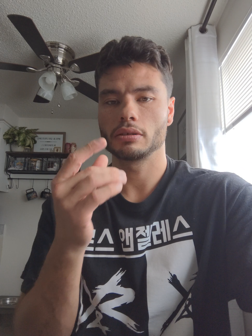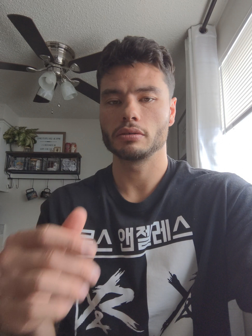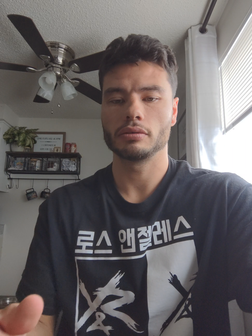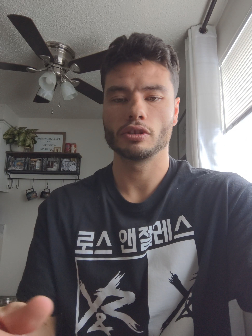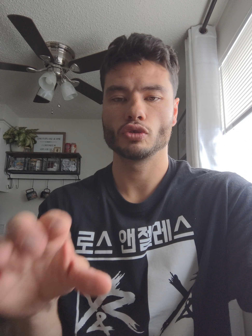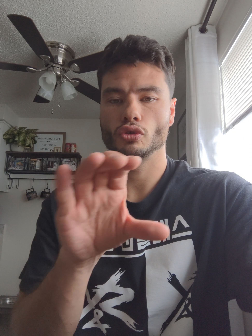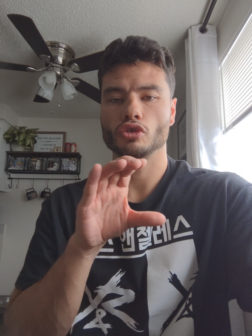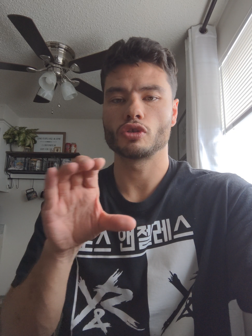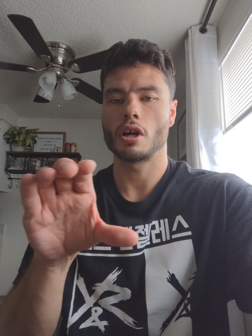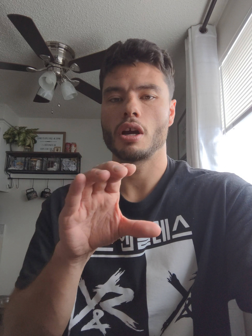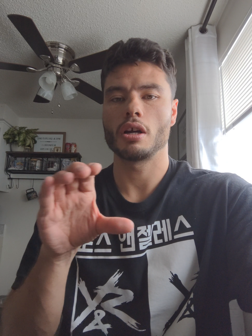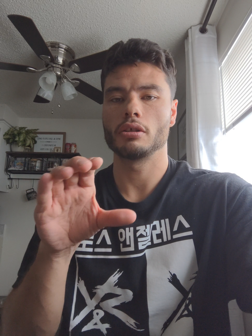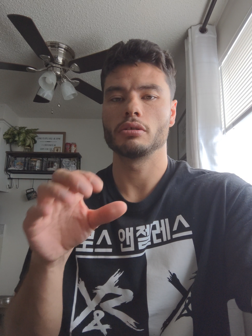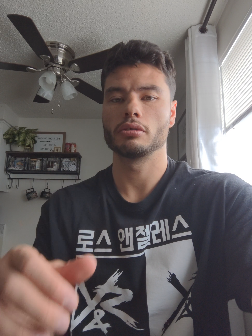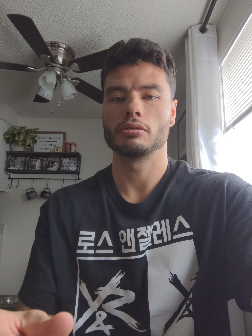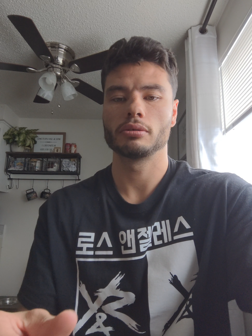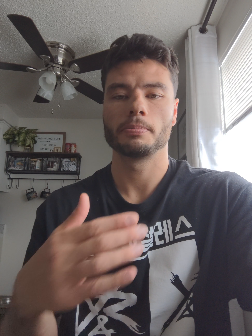chocolate